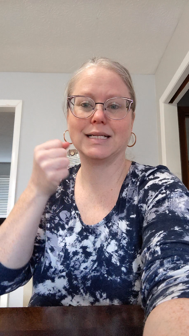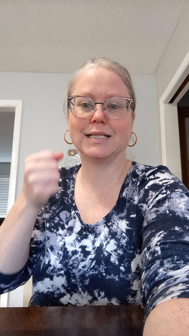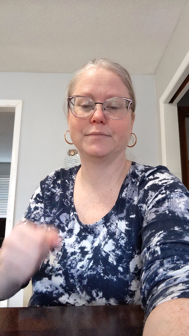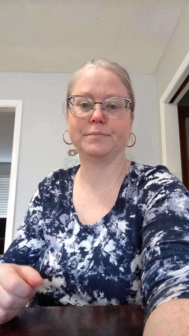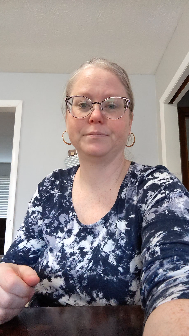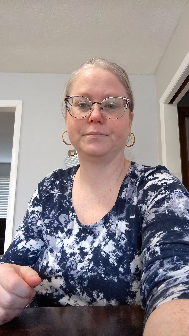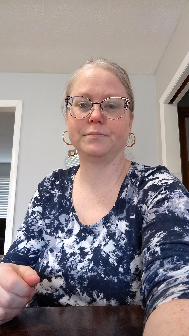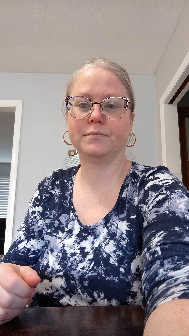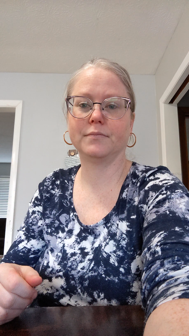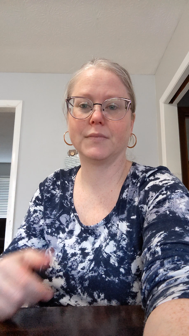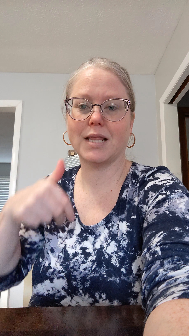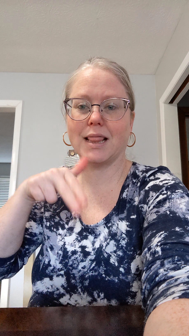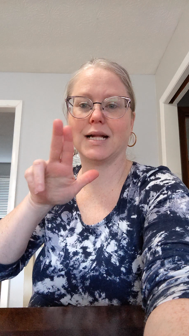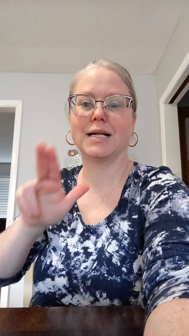lick